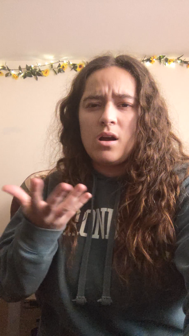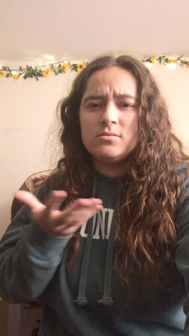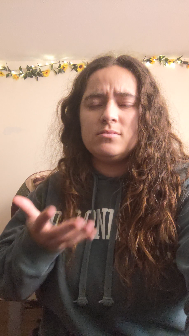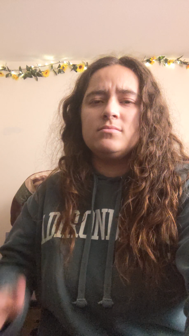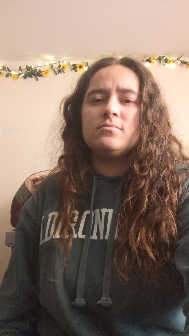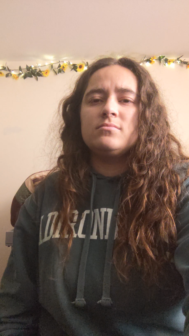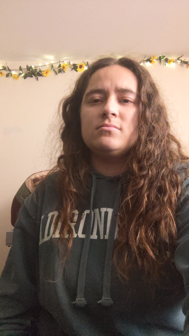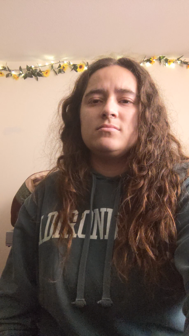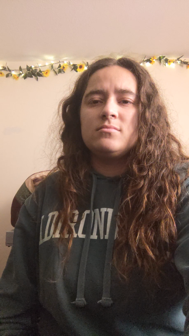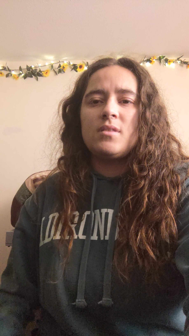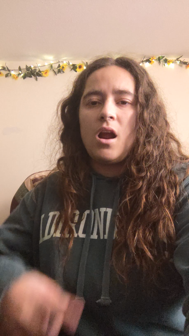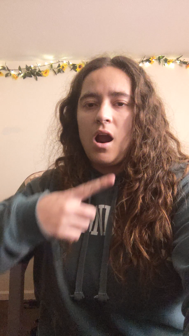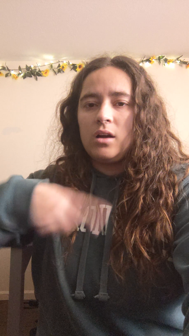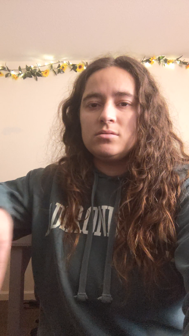cut